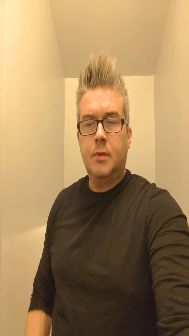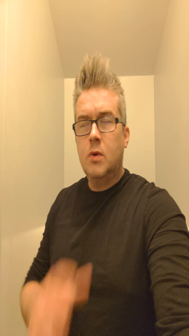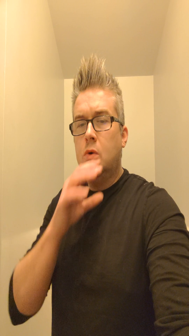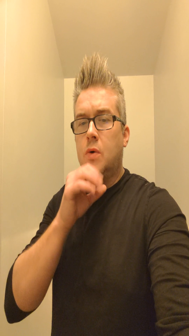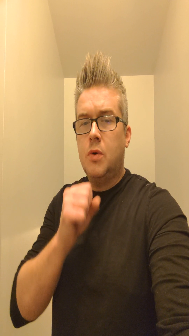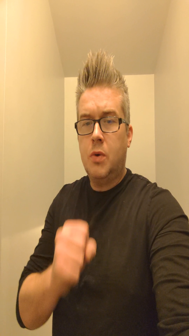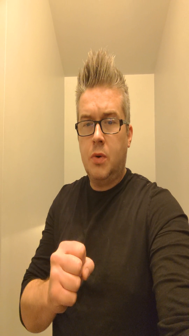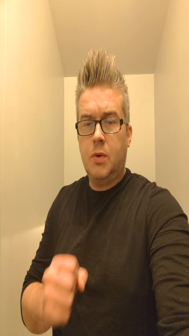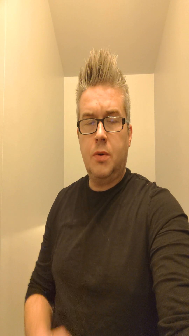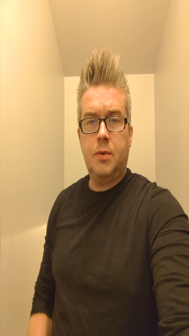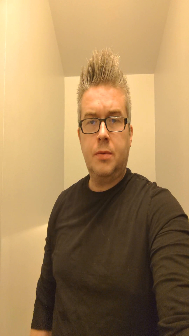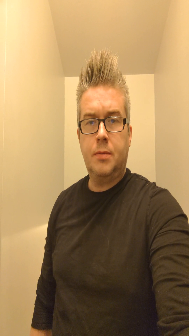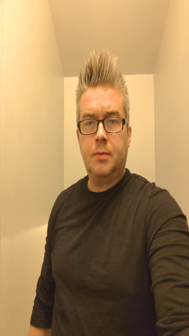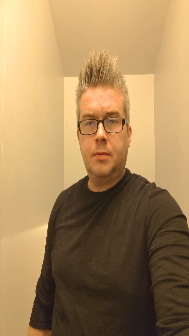old